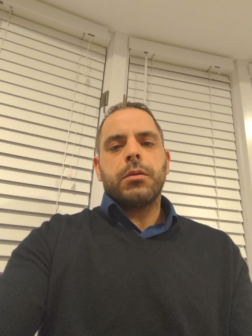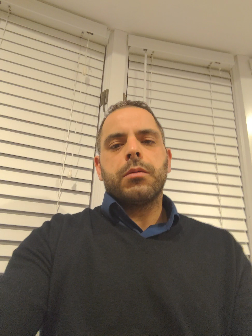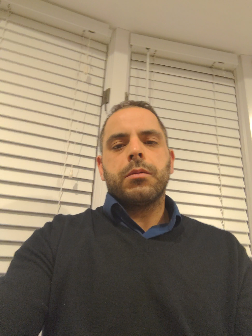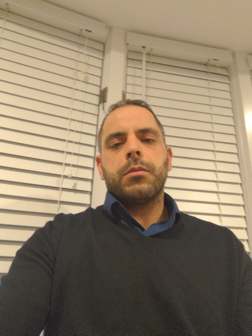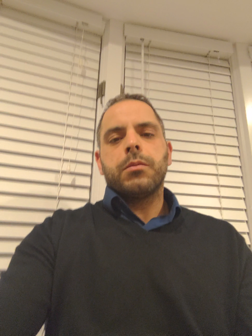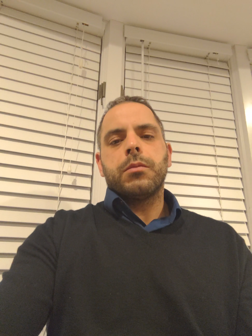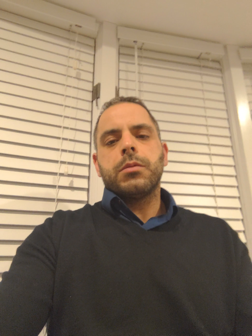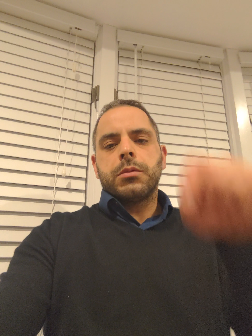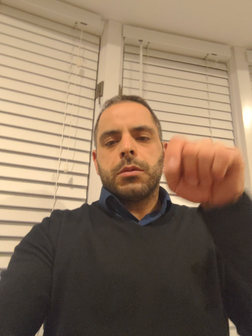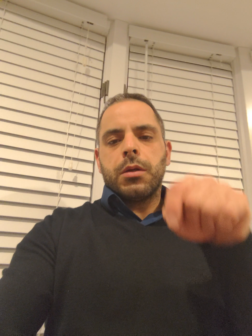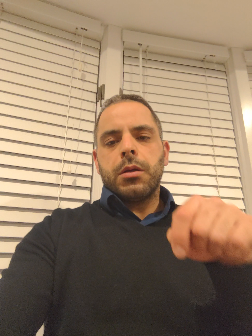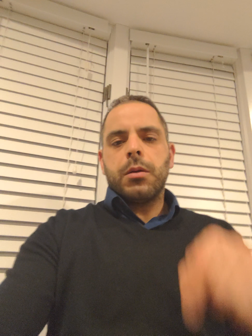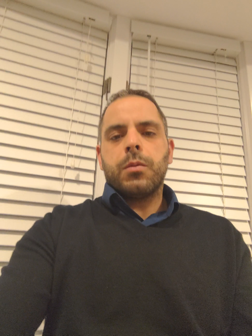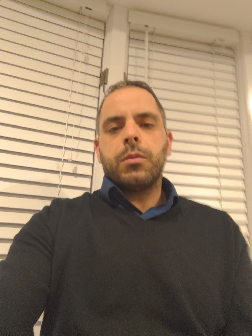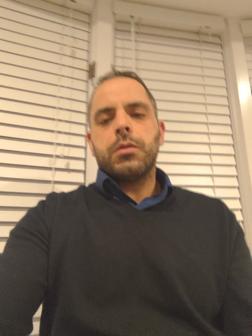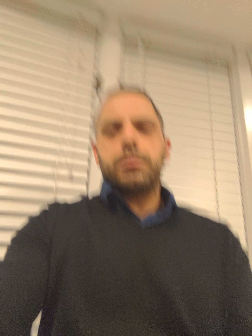down